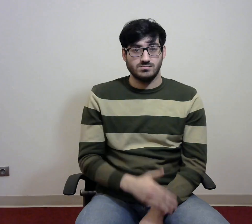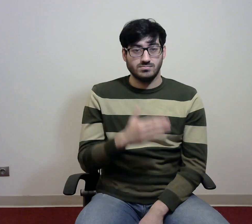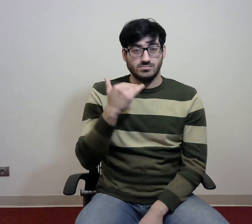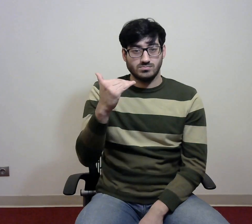siz